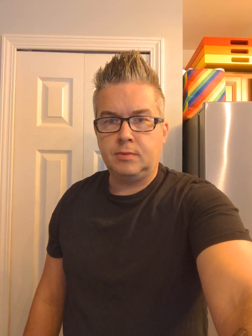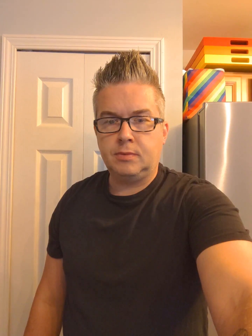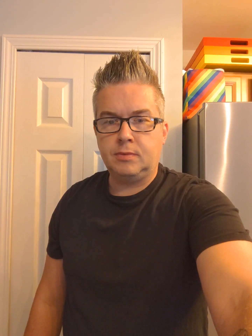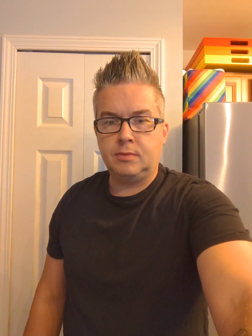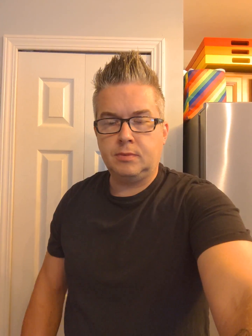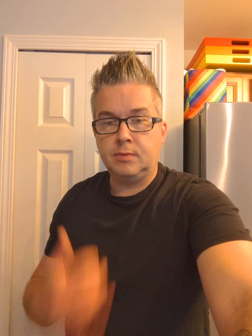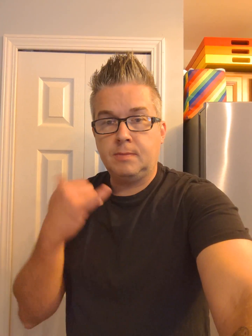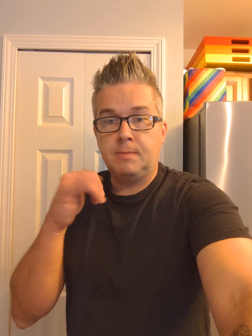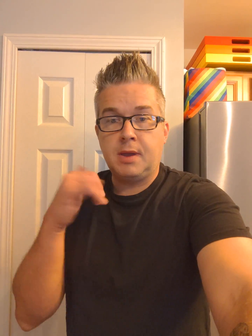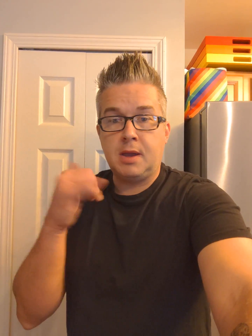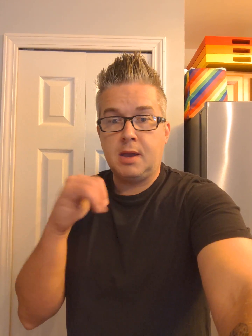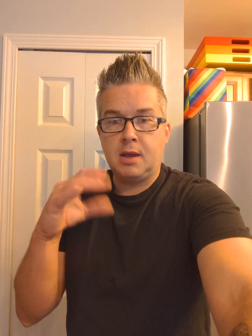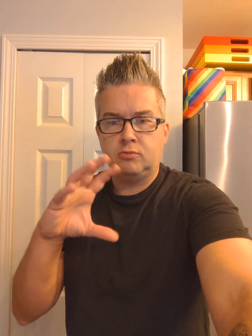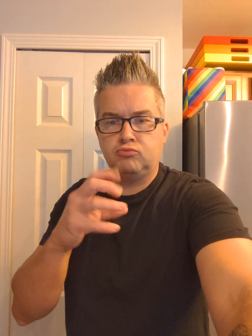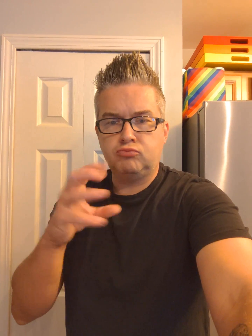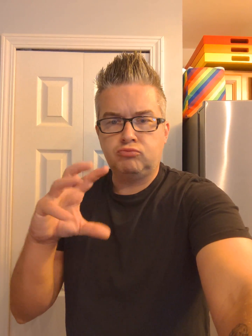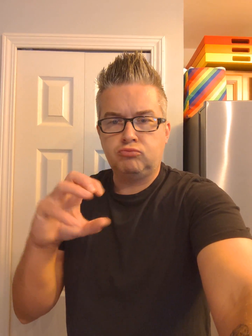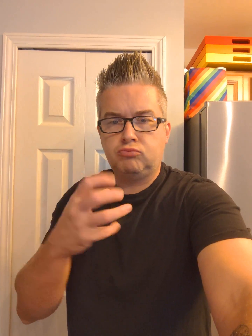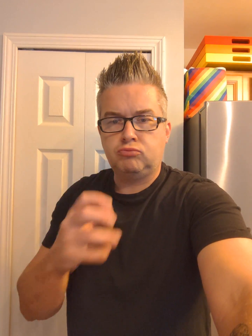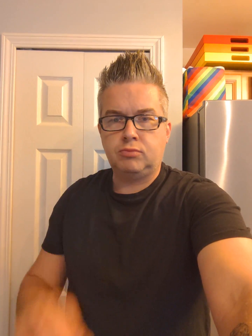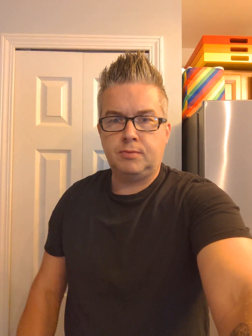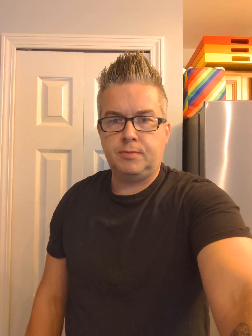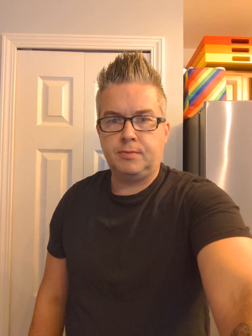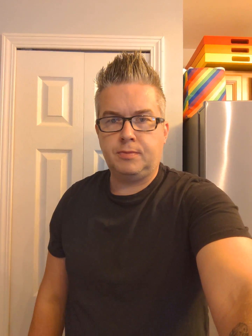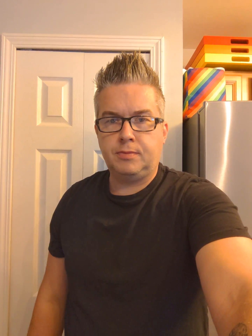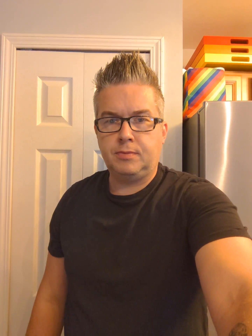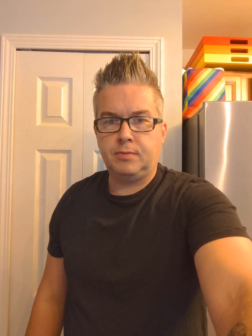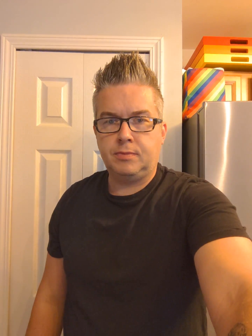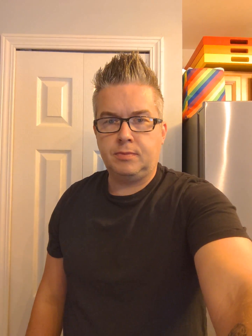play dough